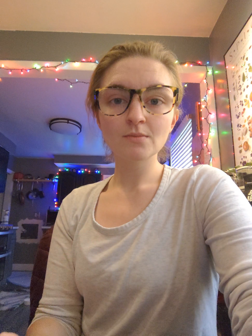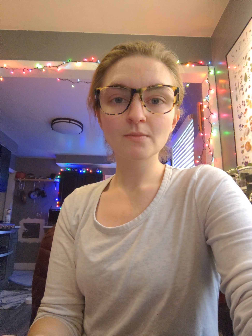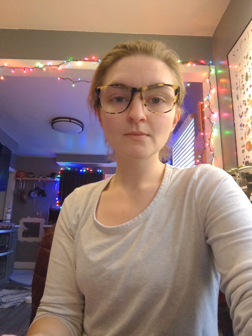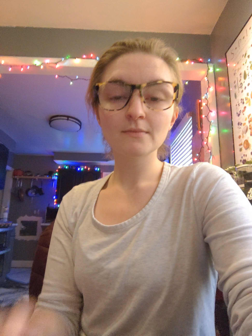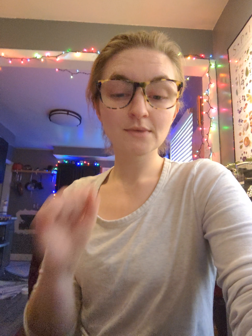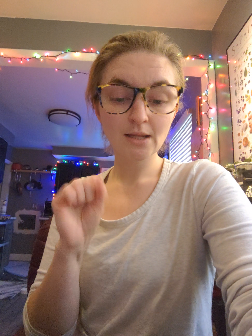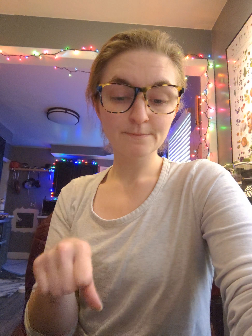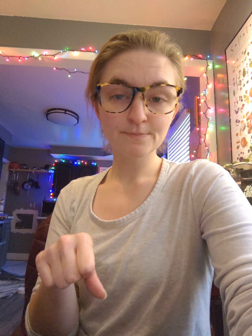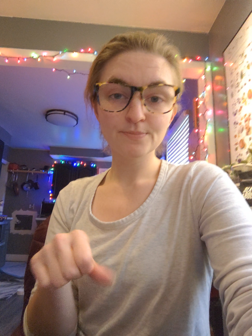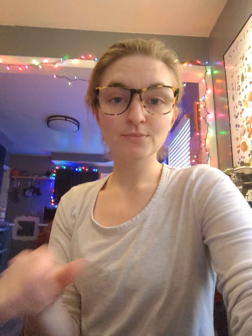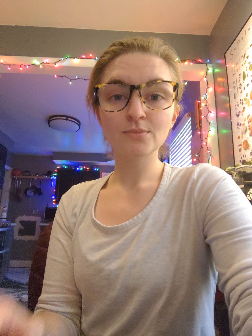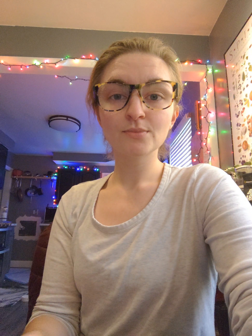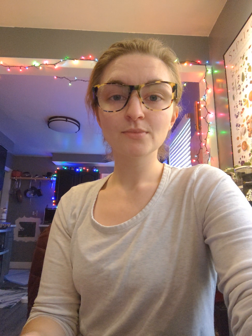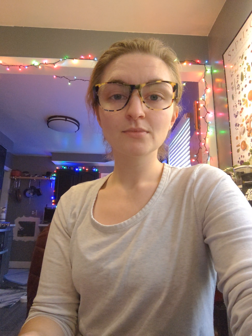can